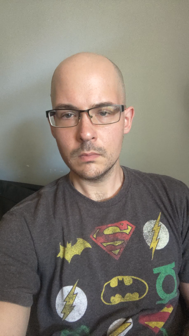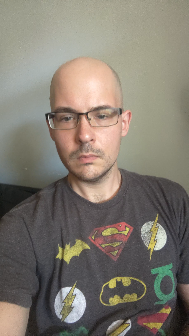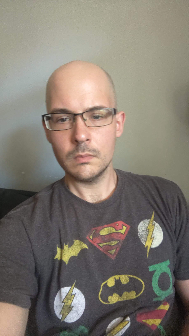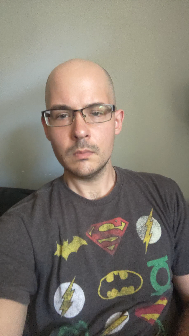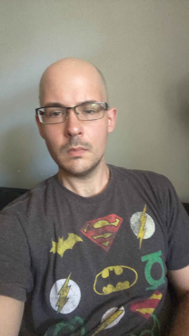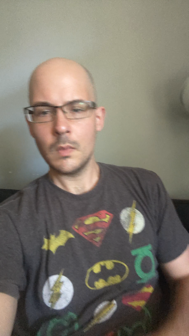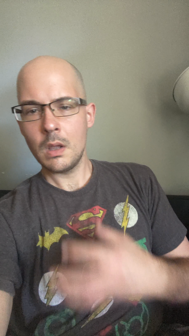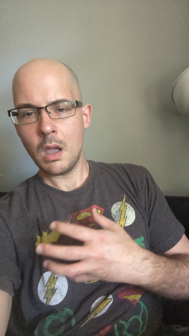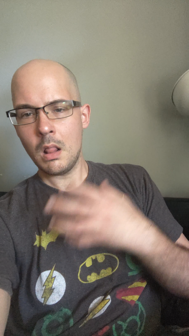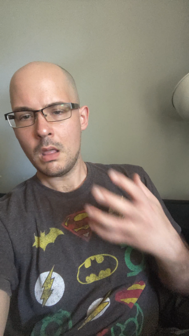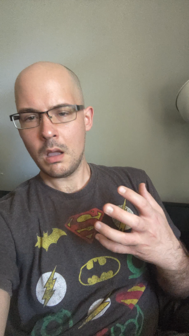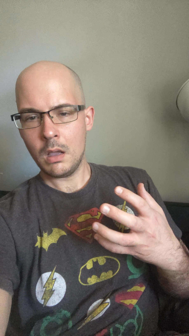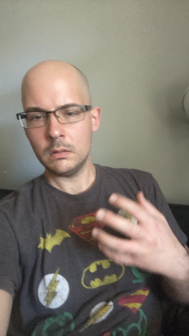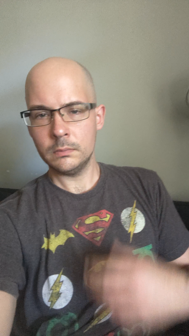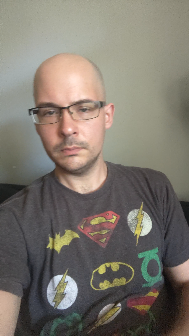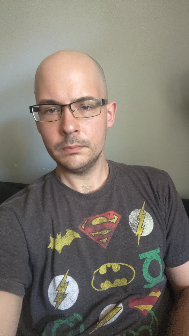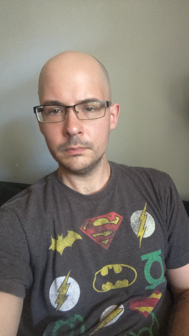a lot